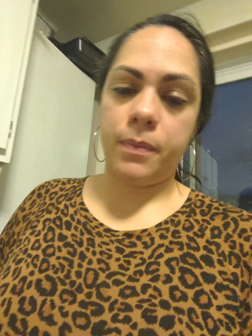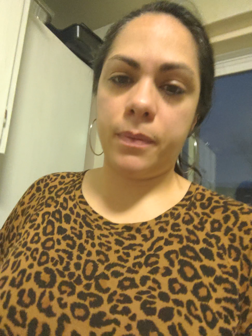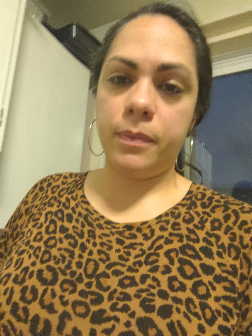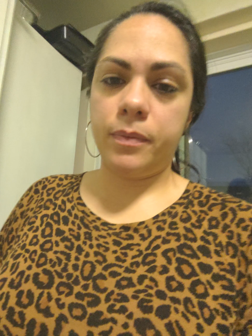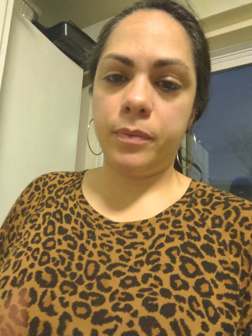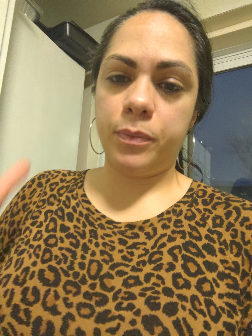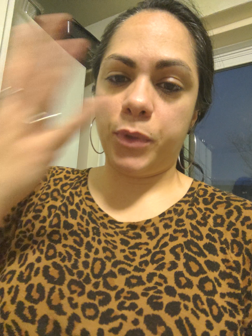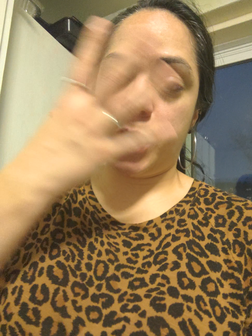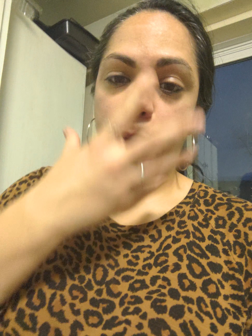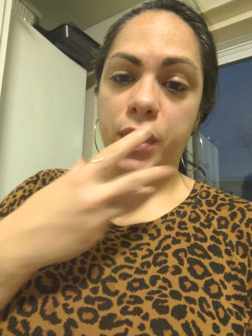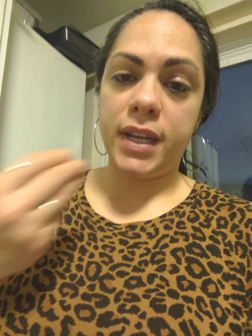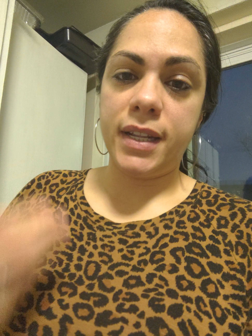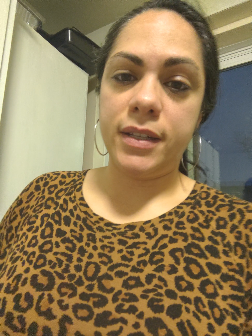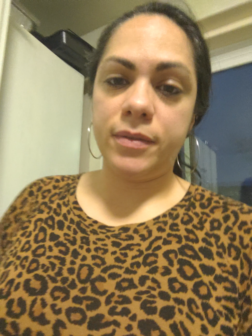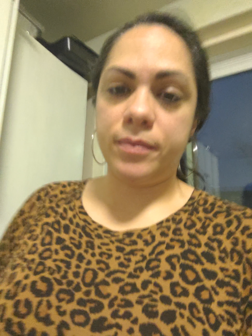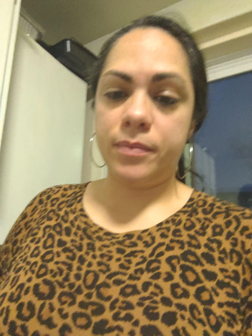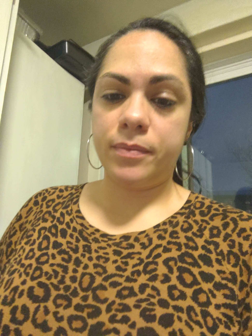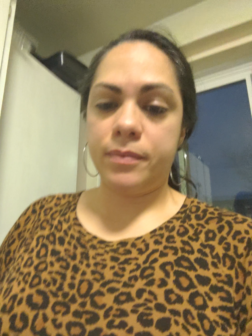pretty